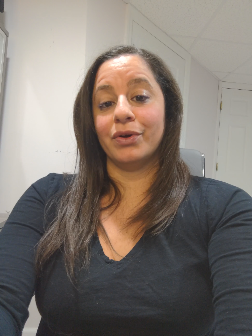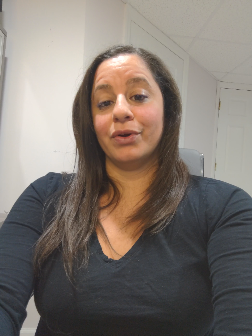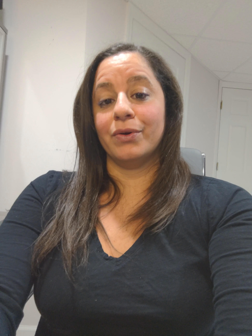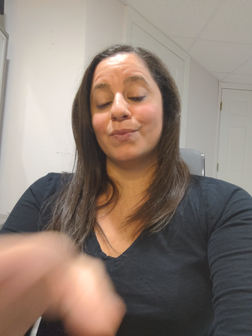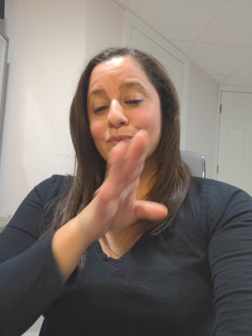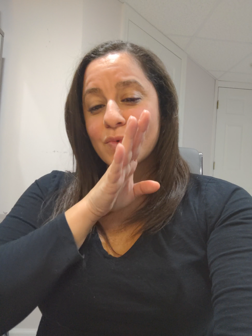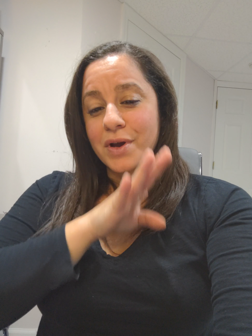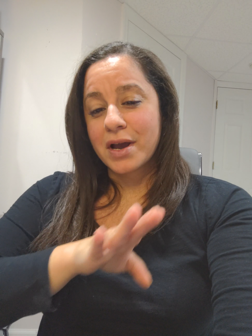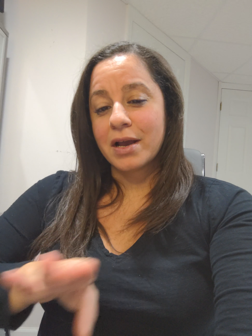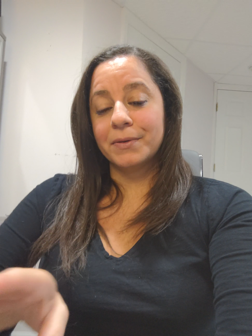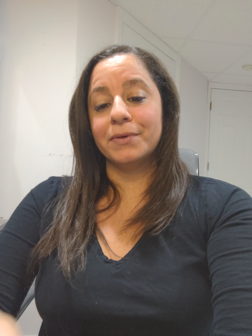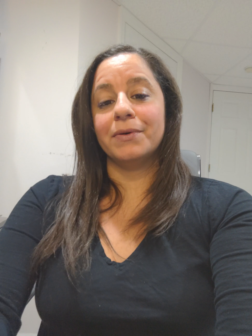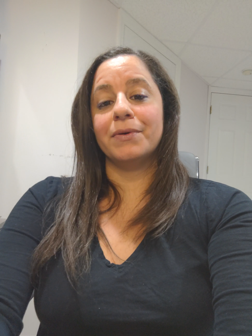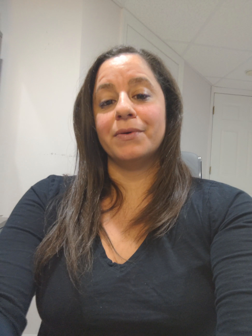quiet